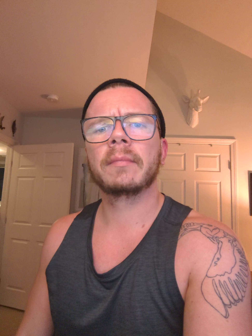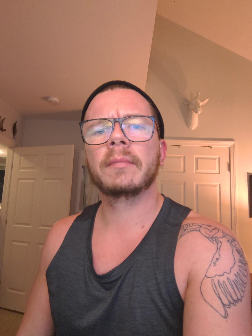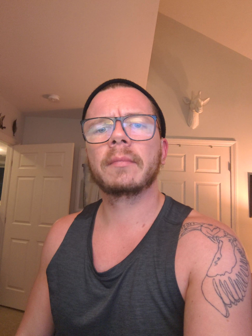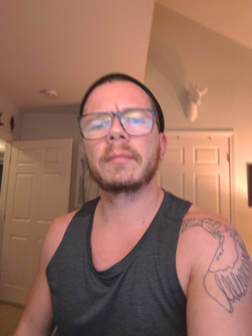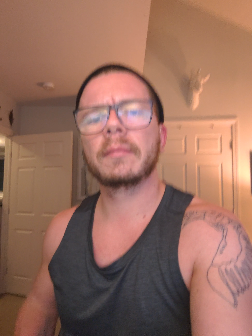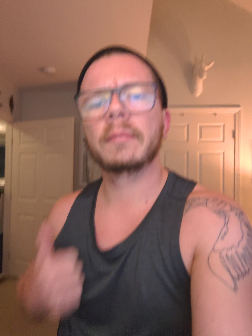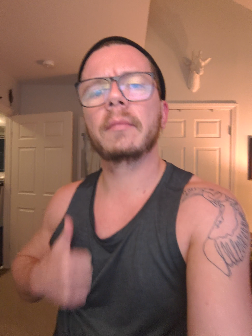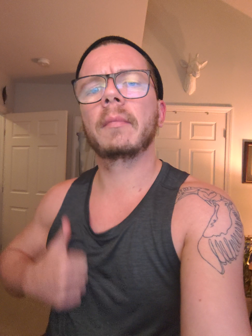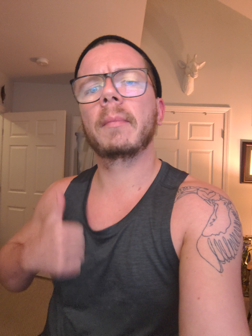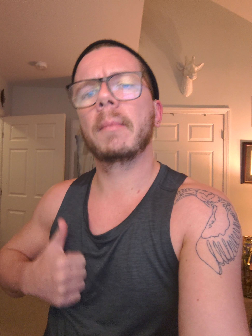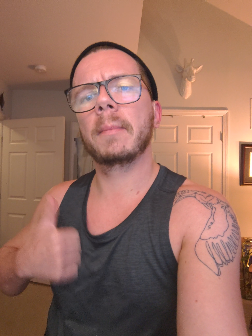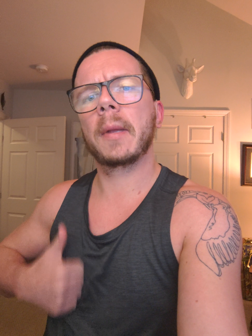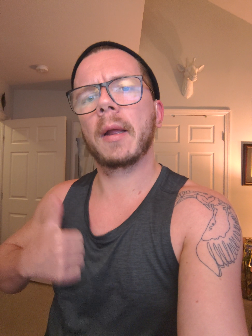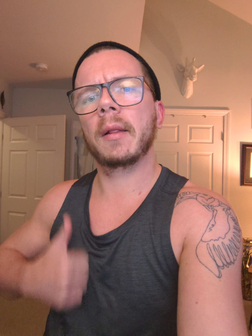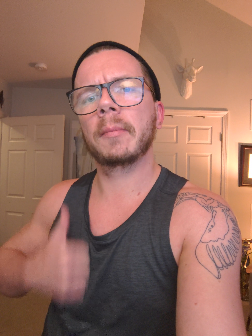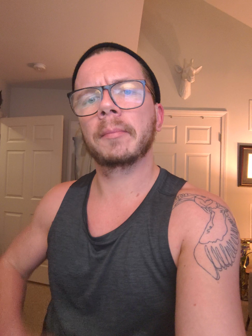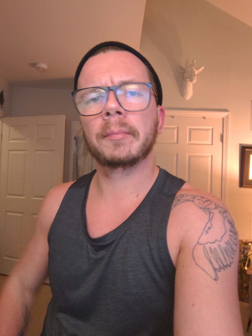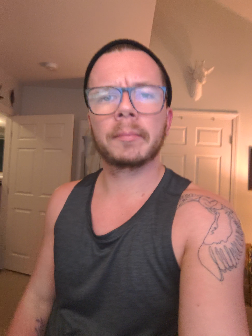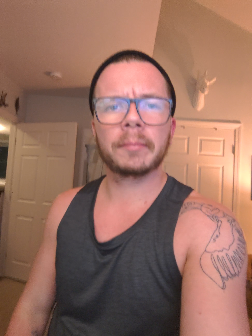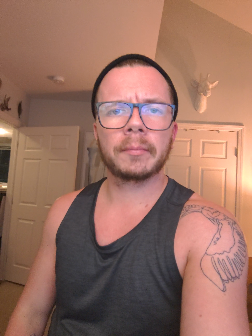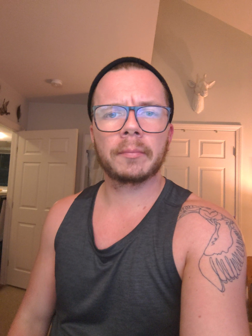bath